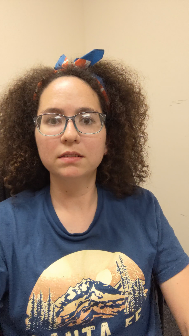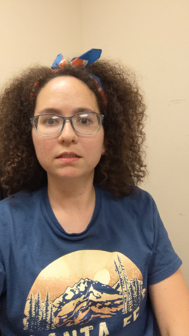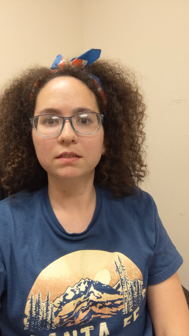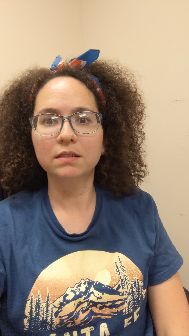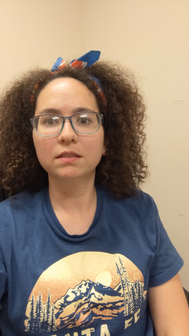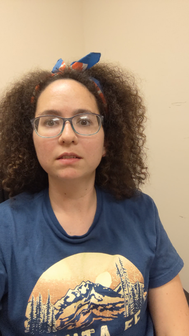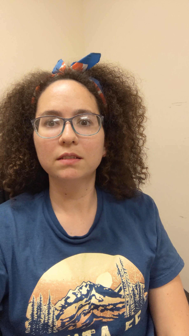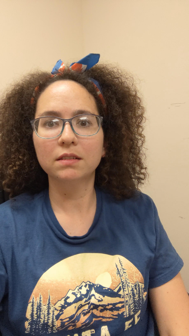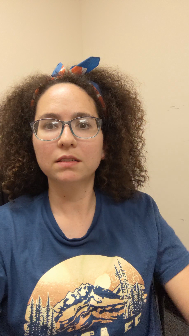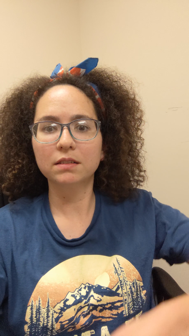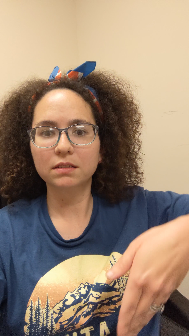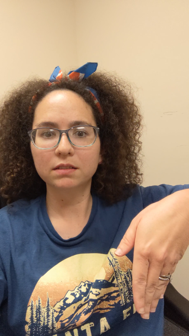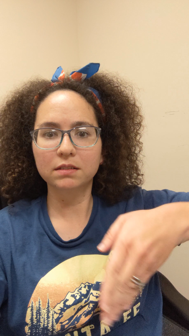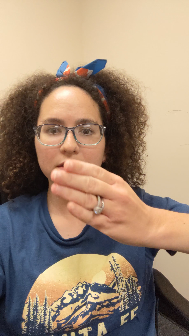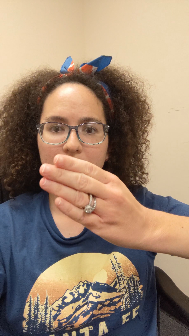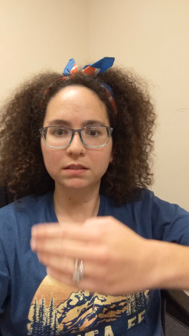kick